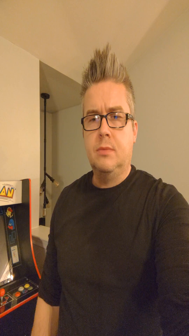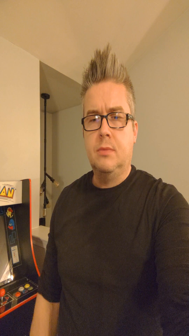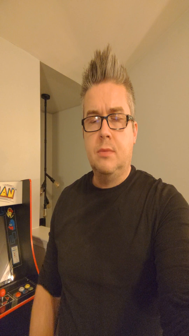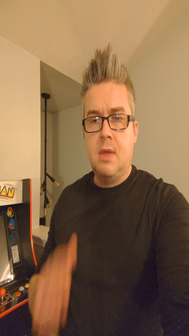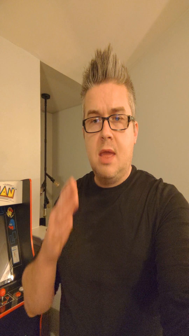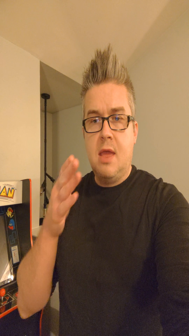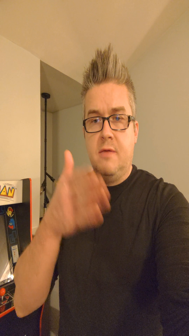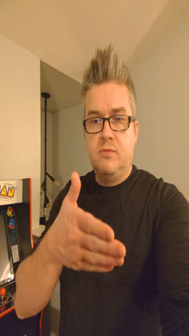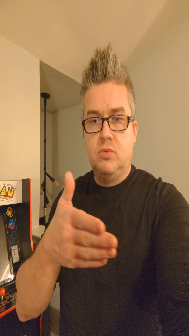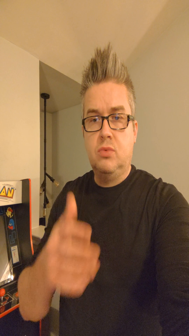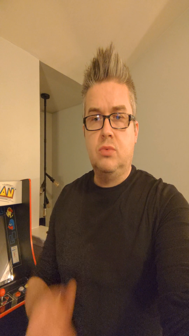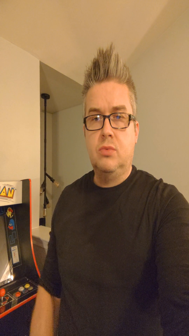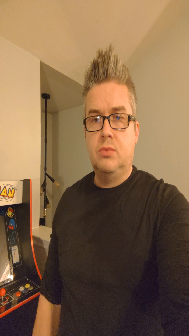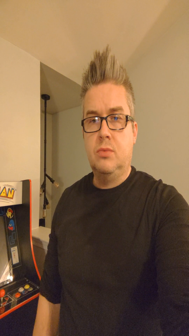after